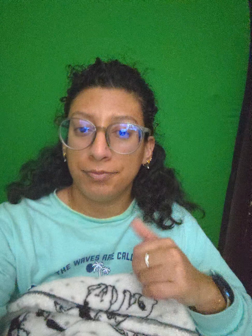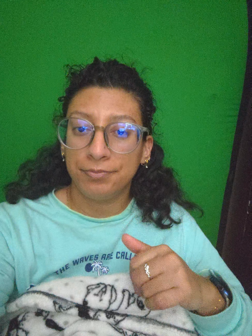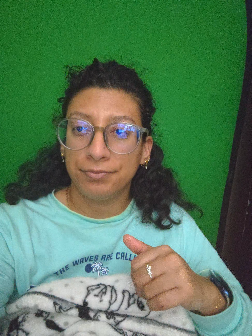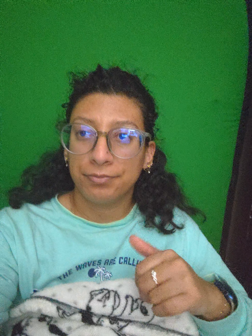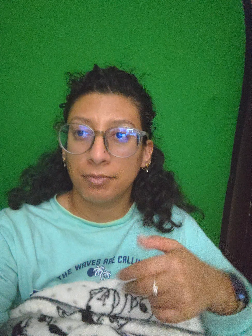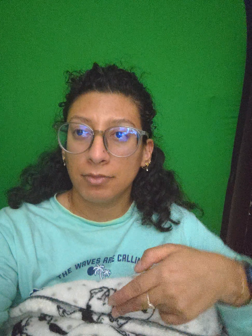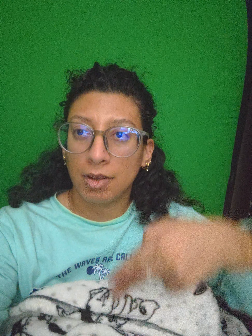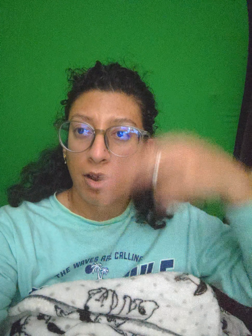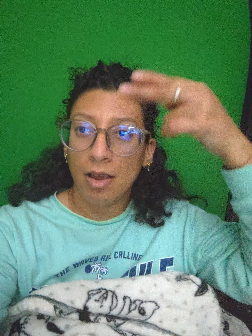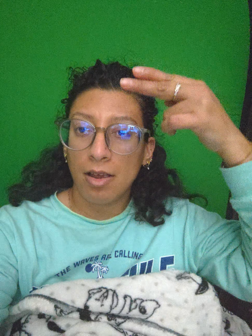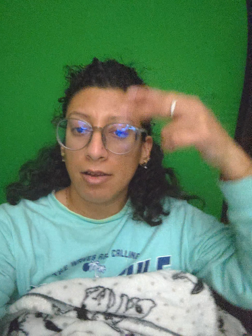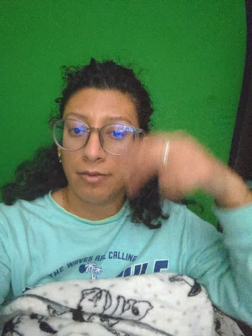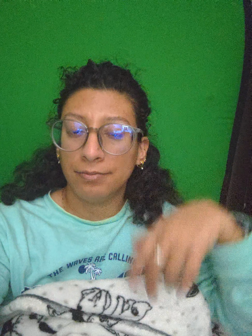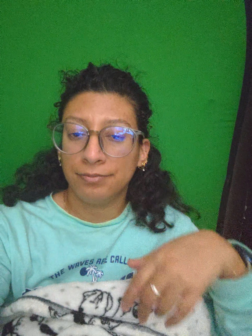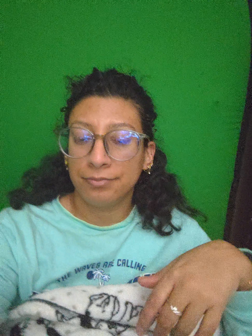high